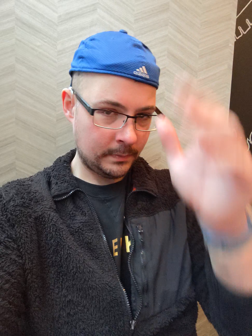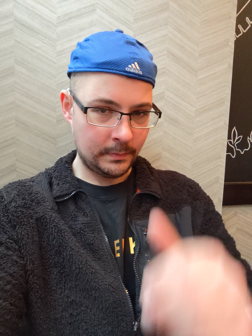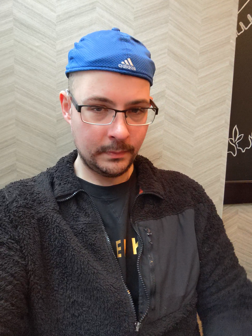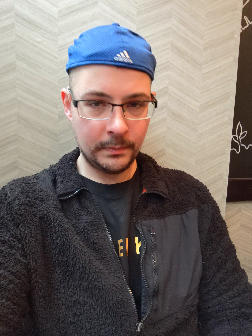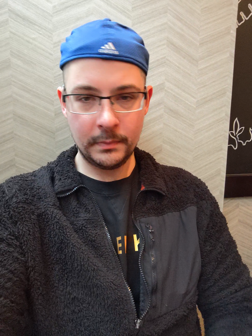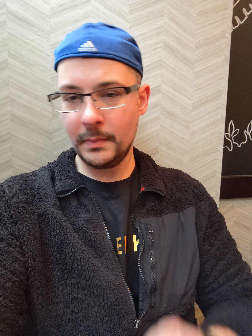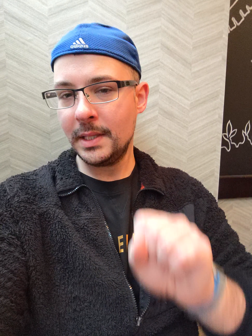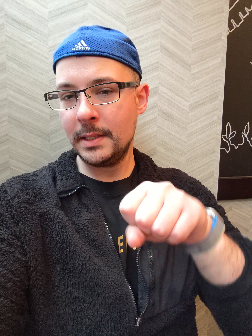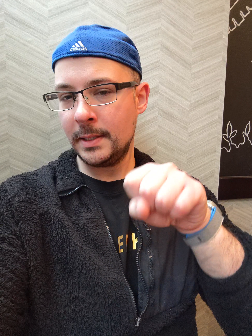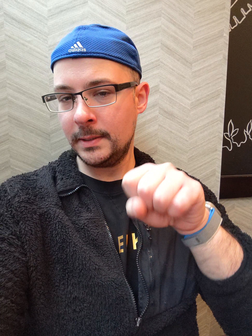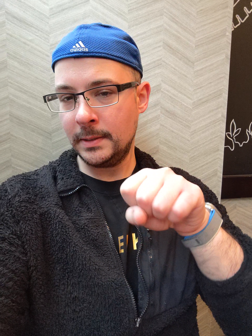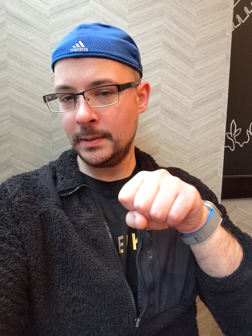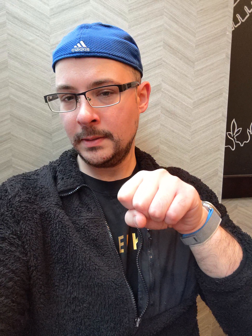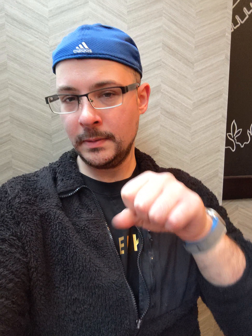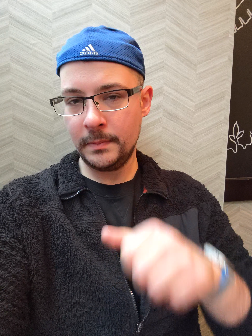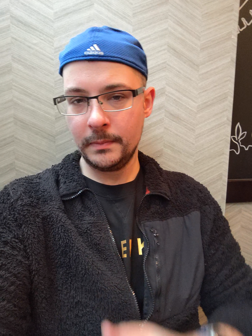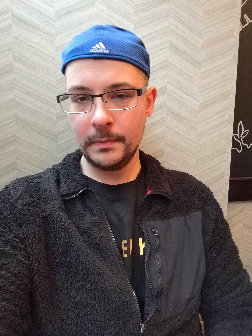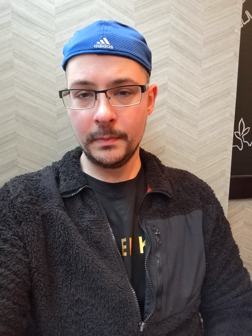yes